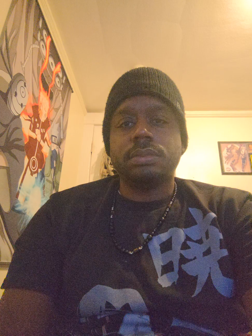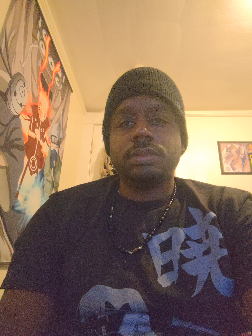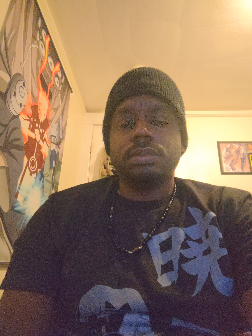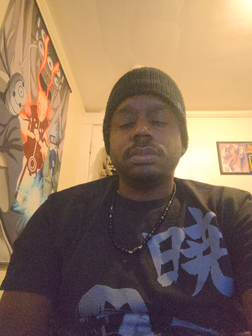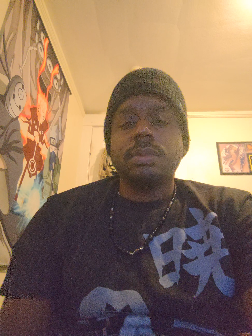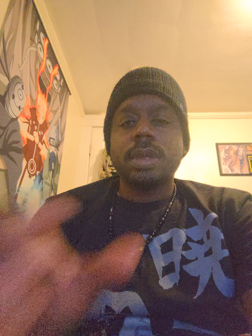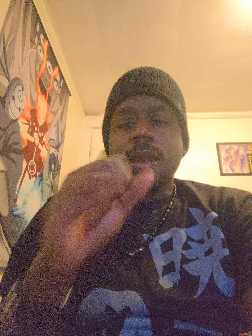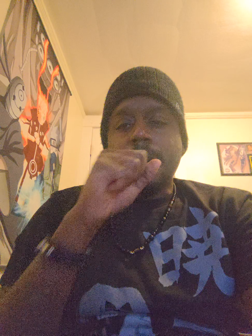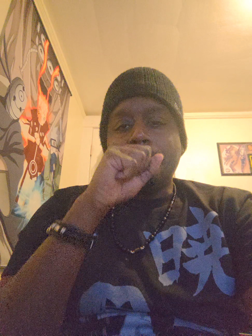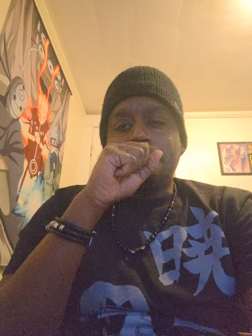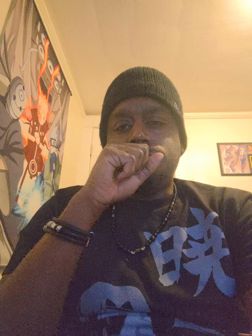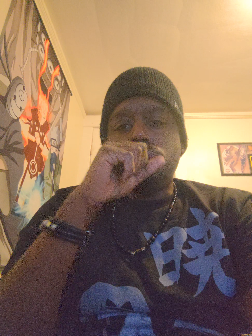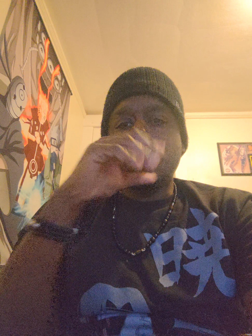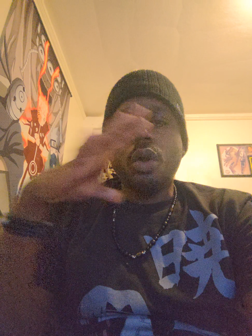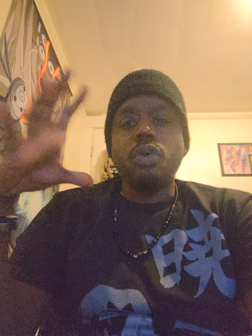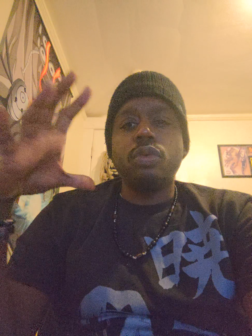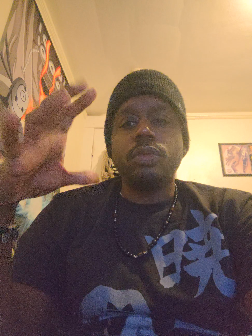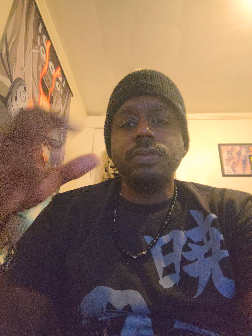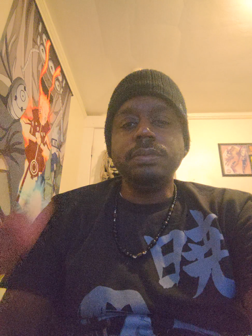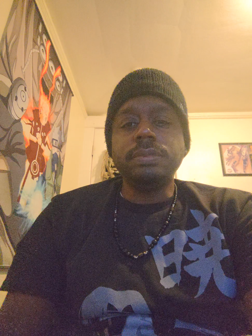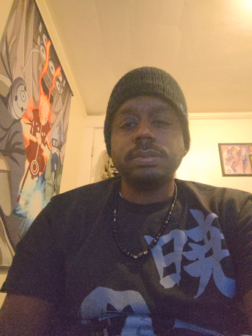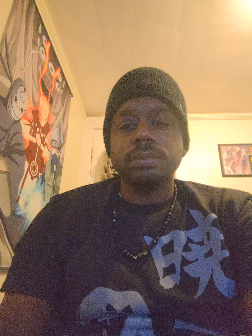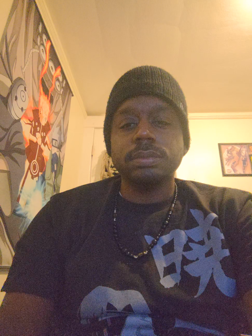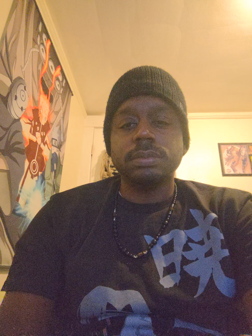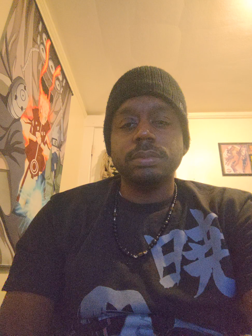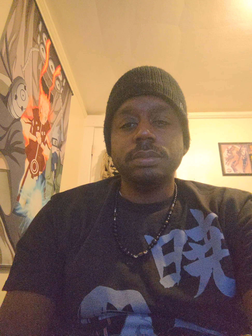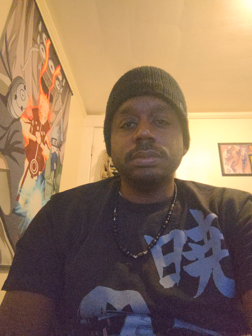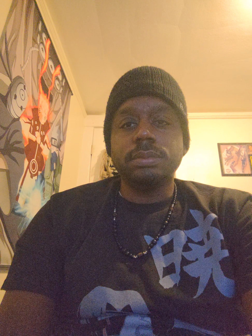balloon